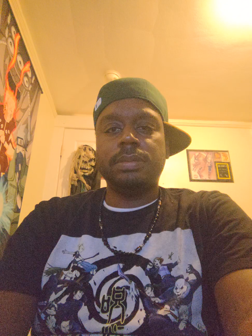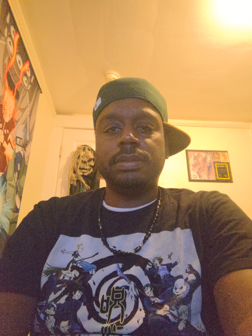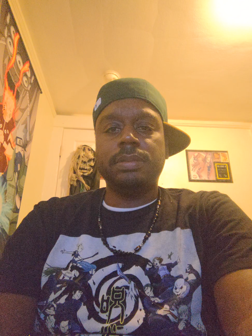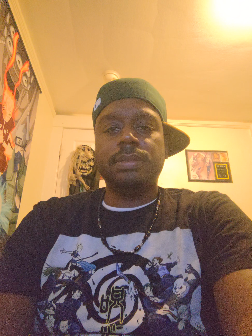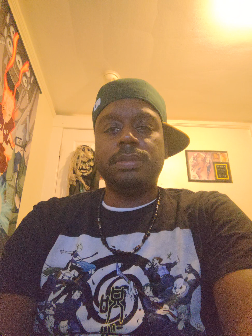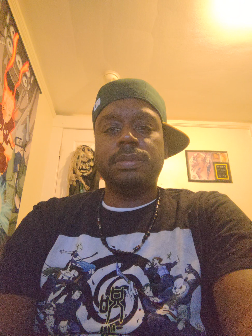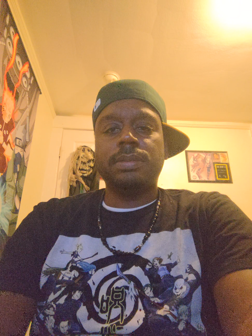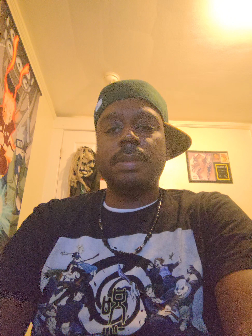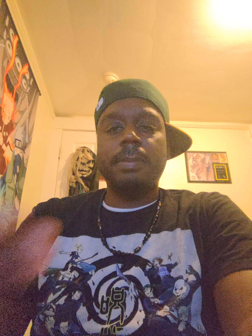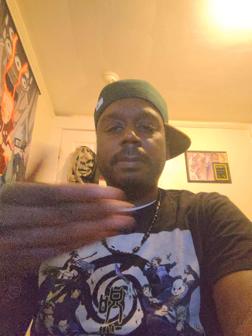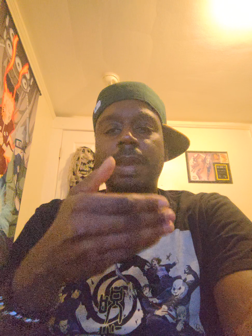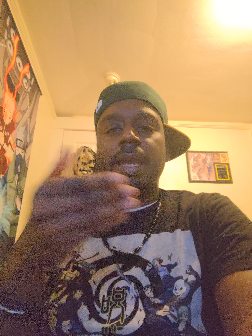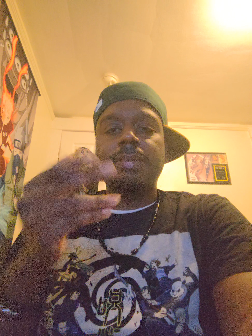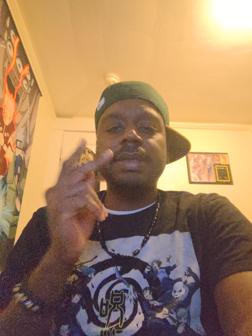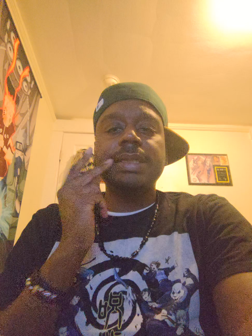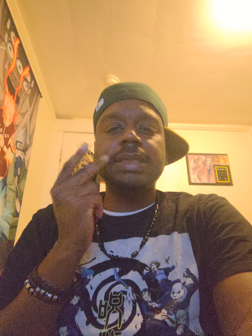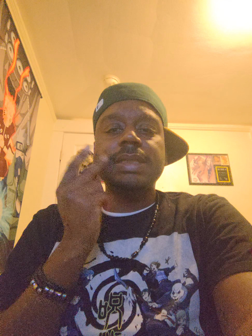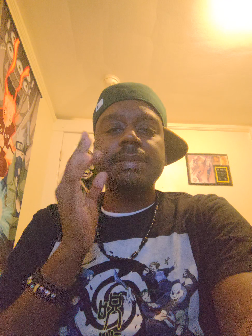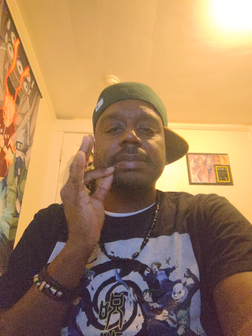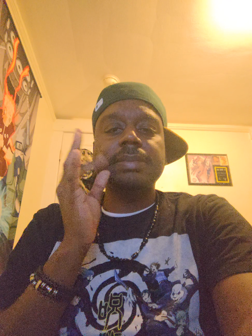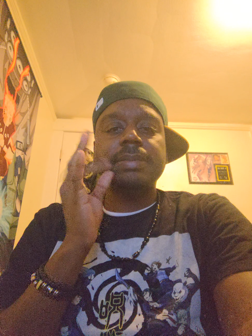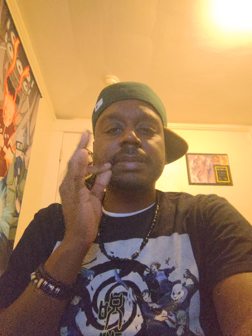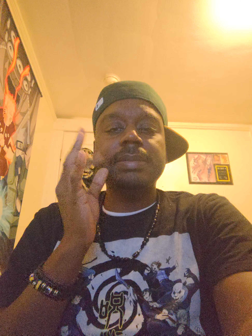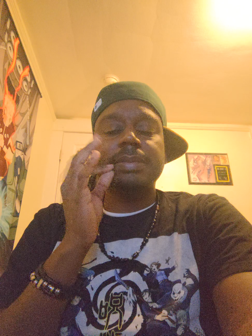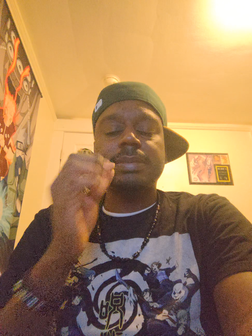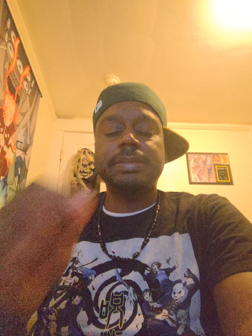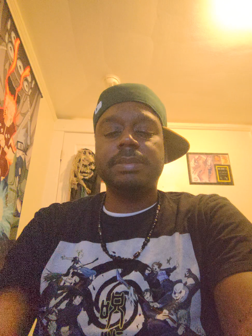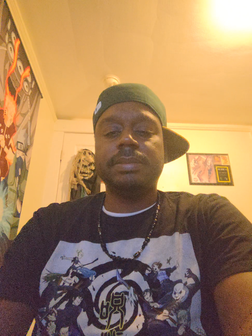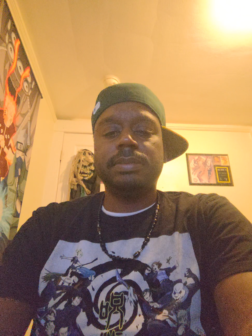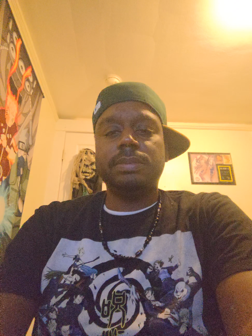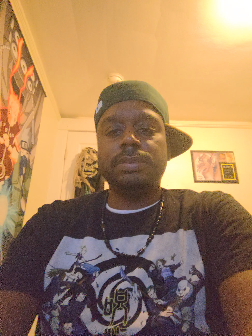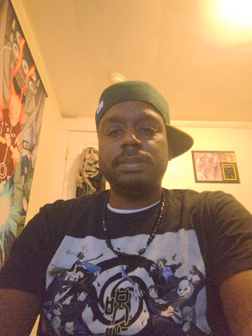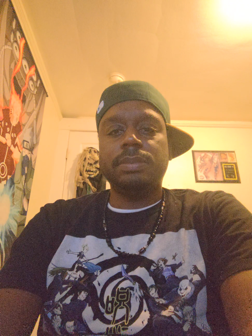kitty